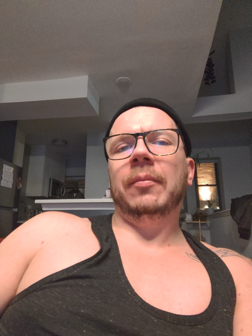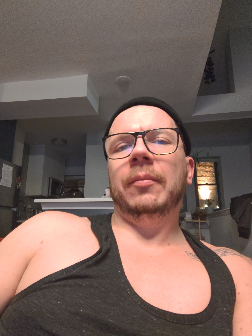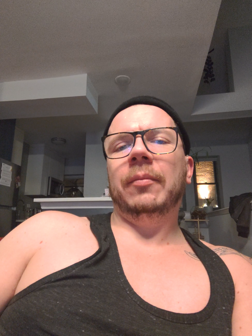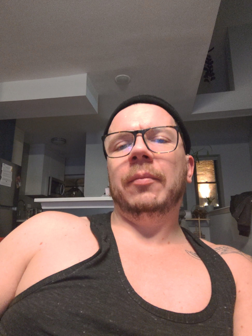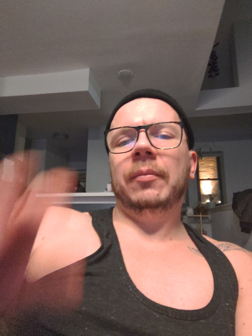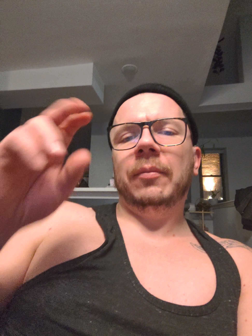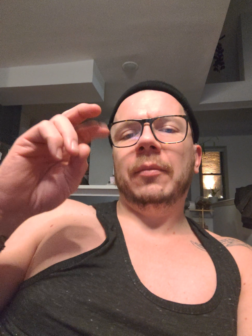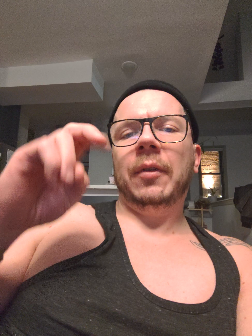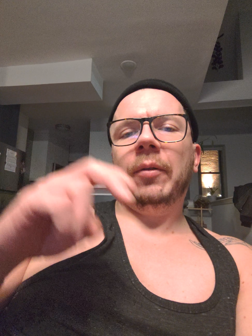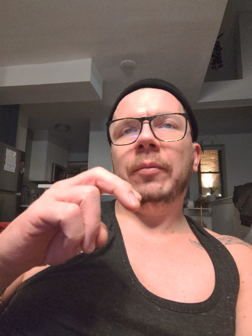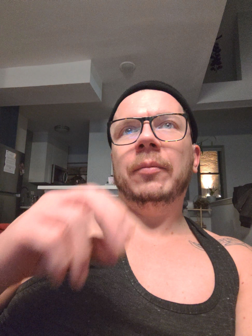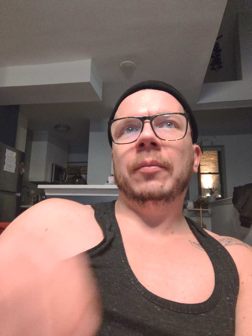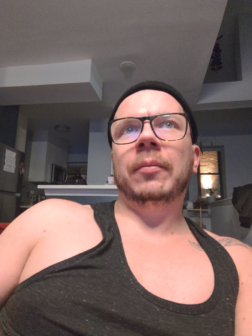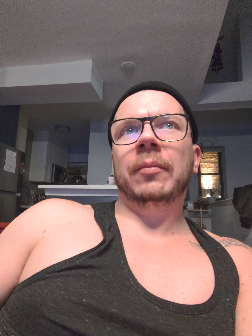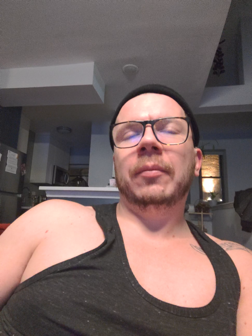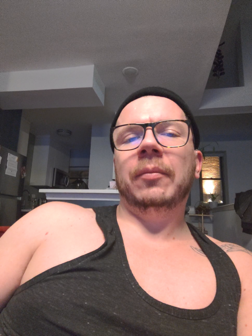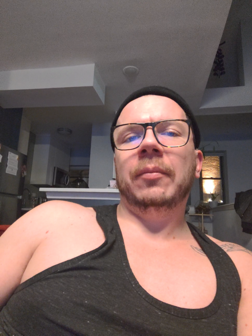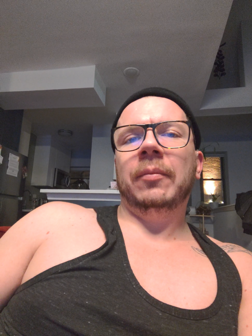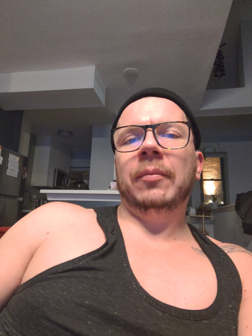stairs